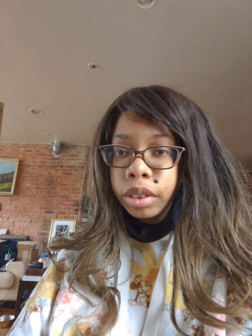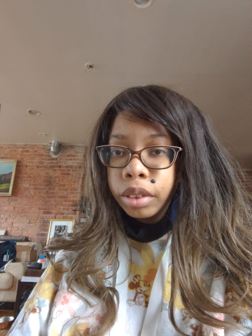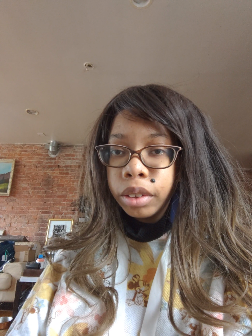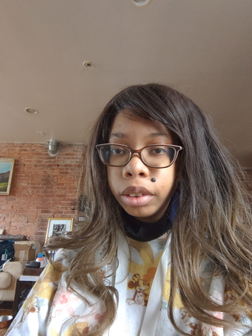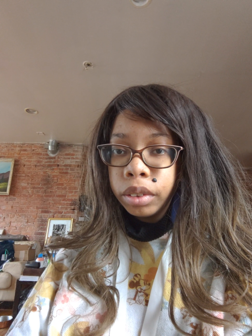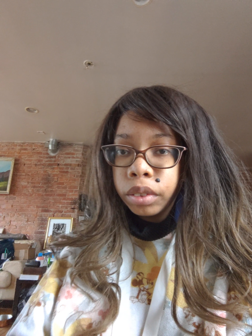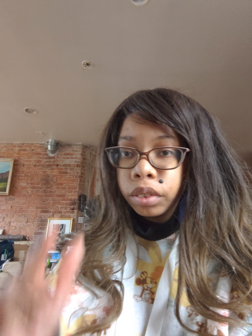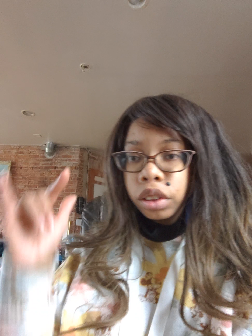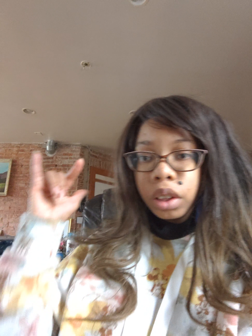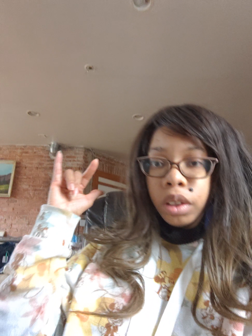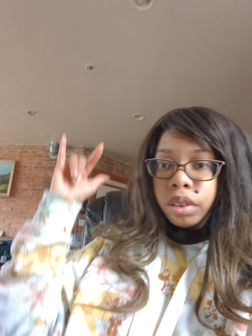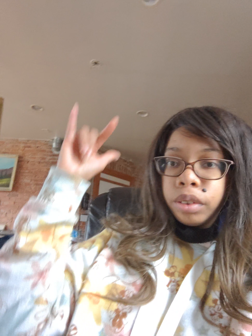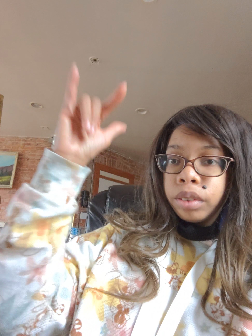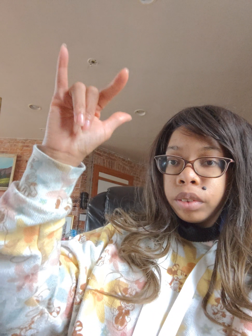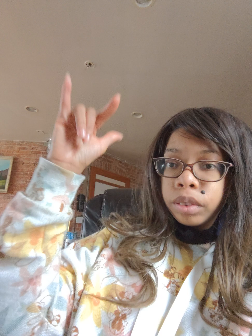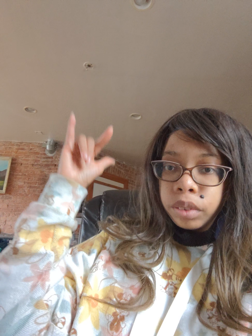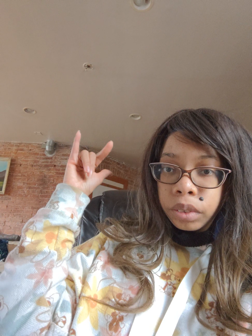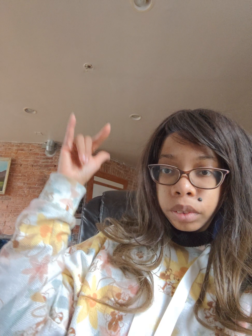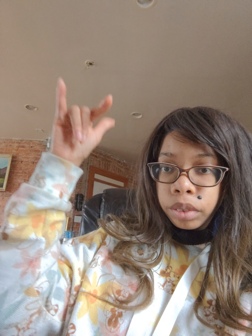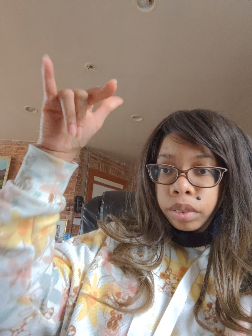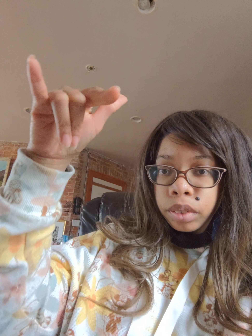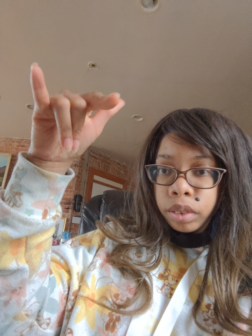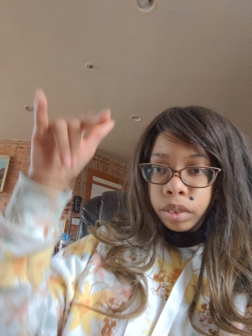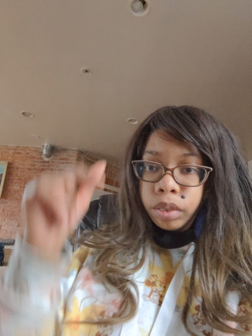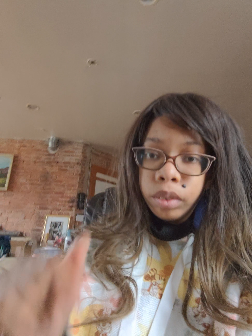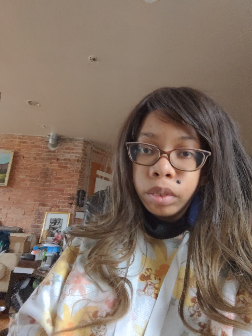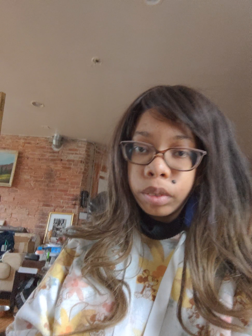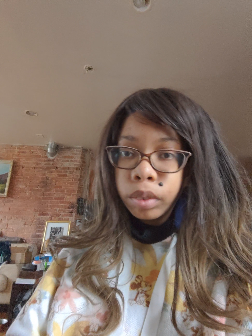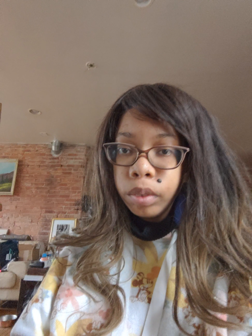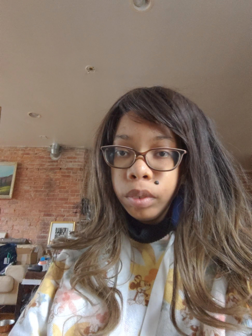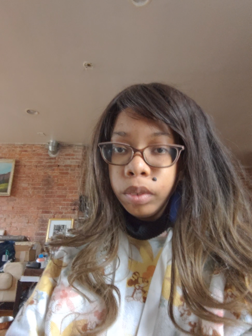airplane